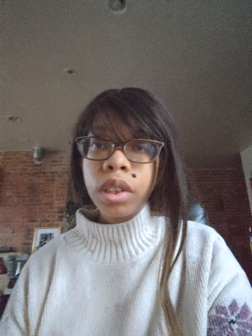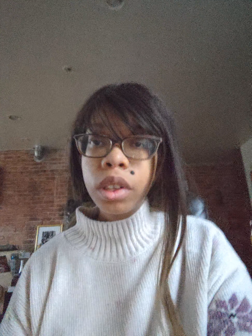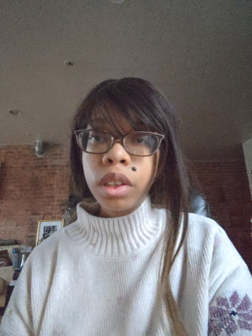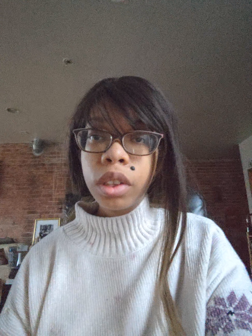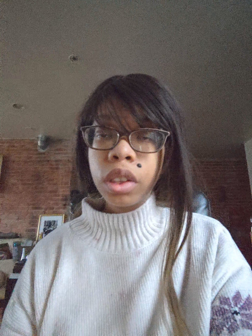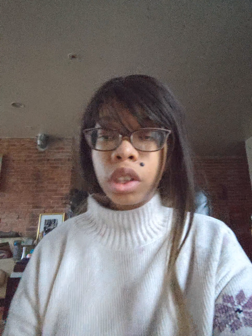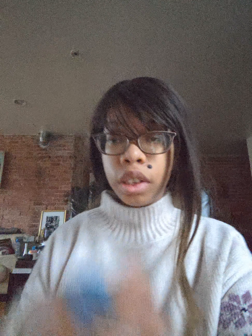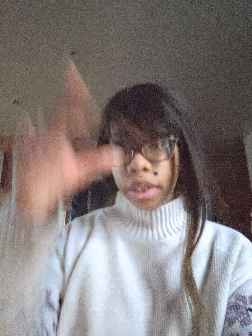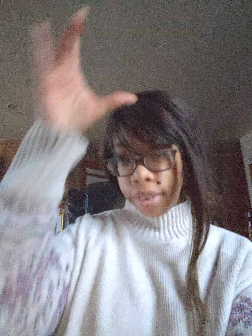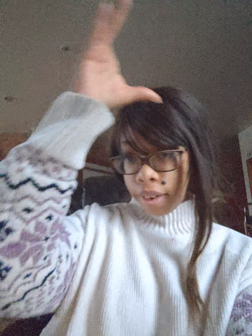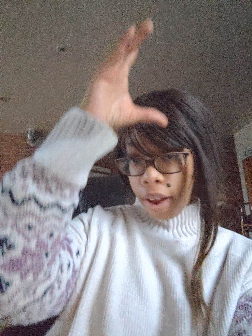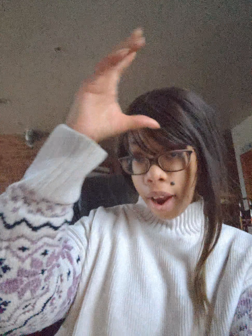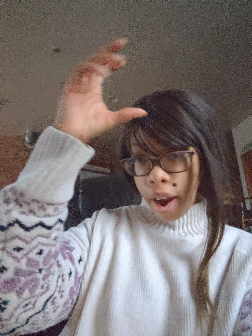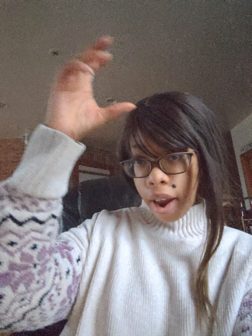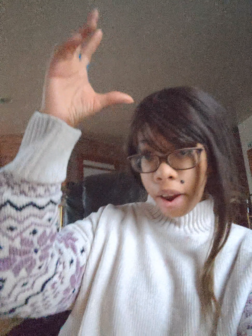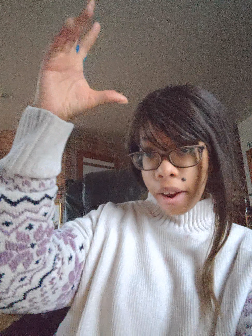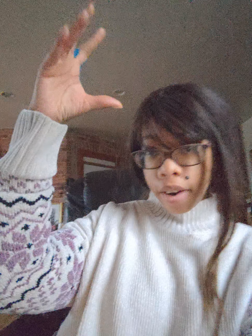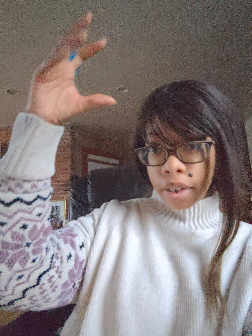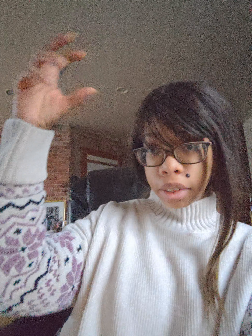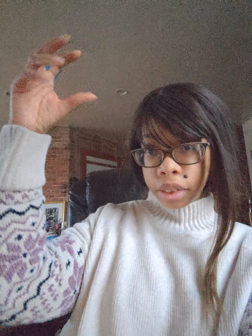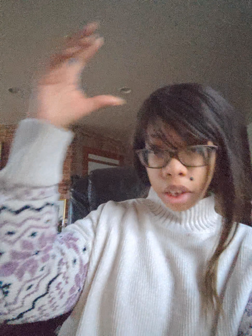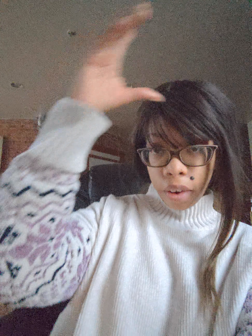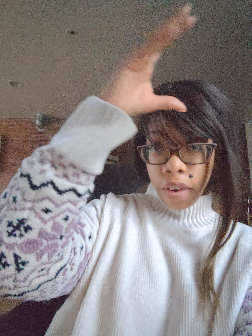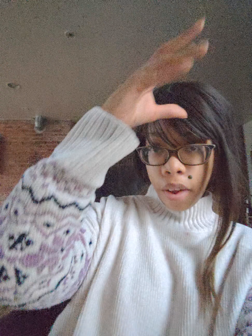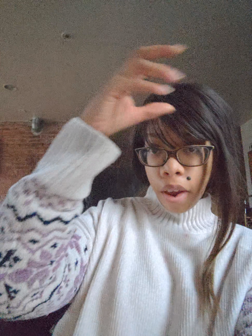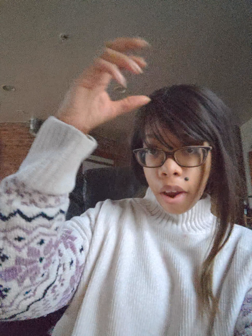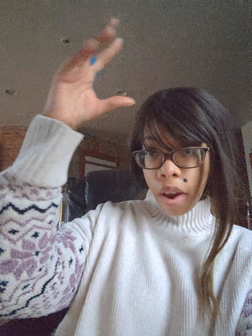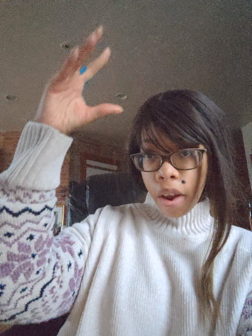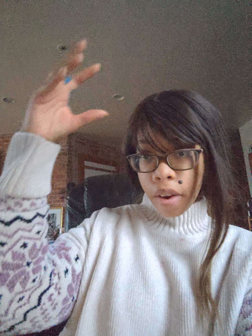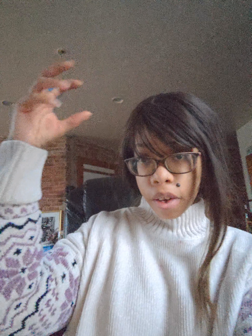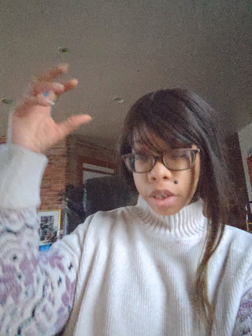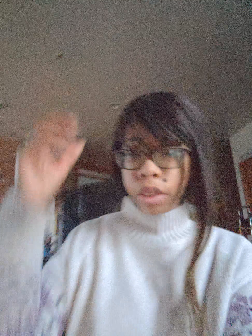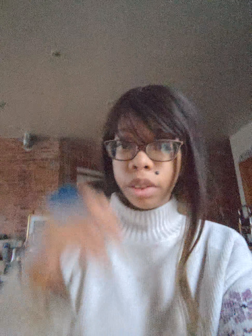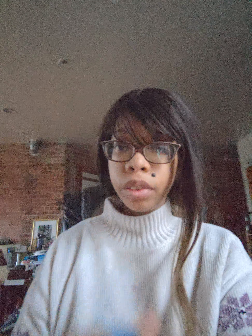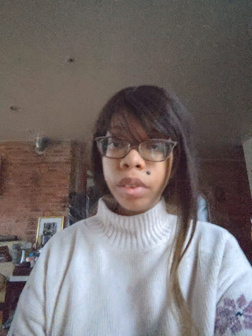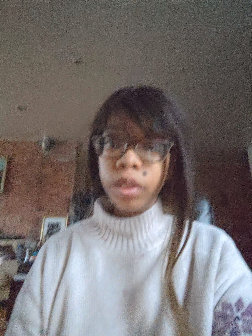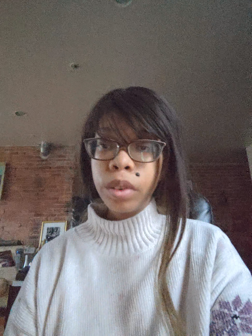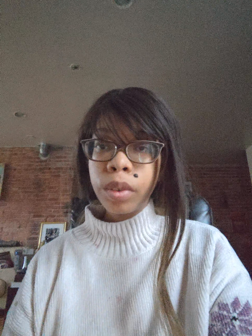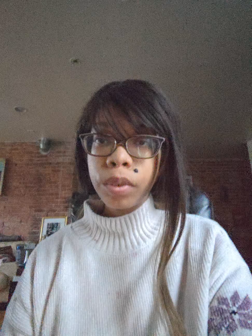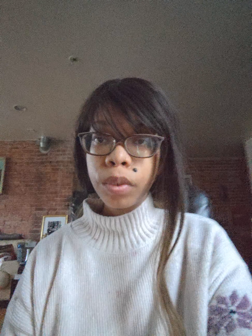cloud